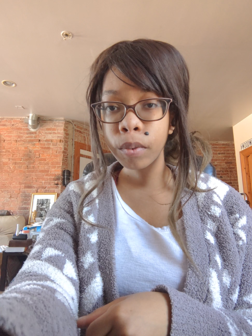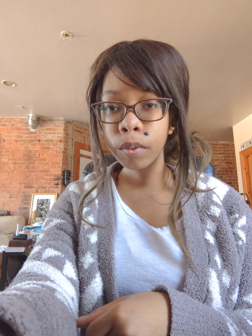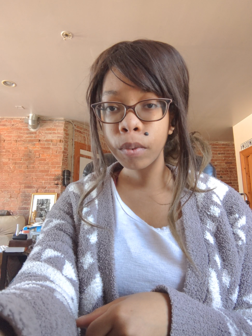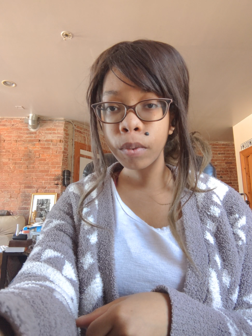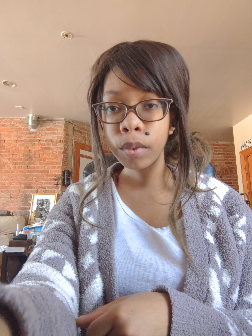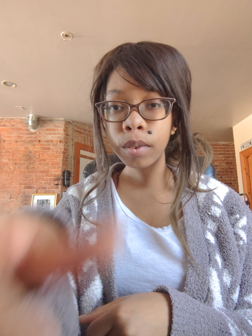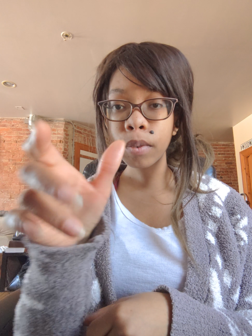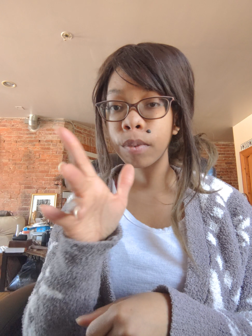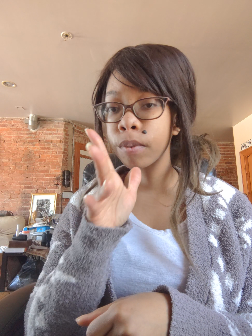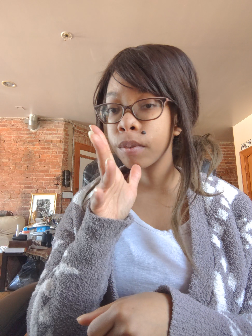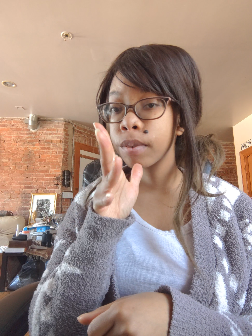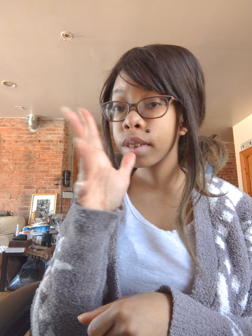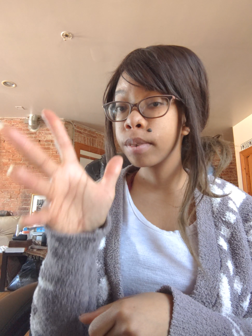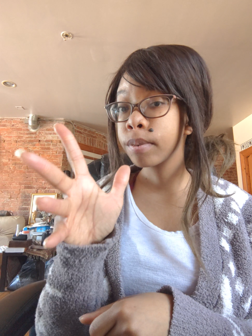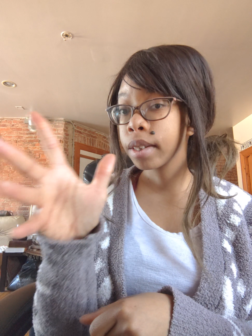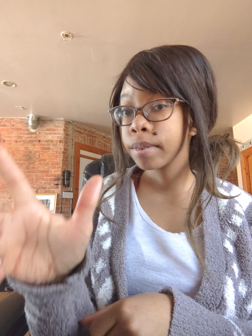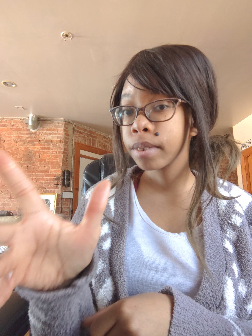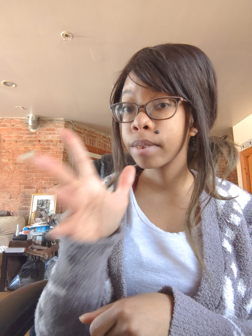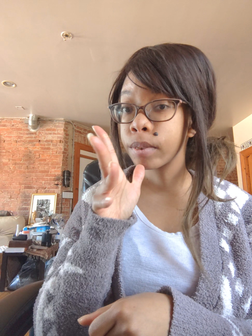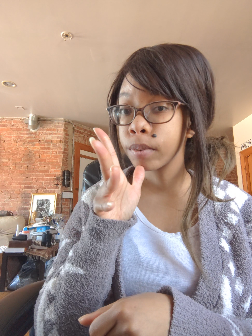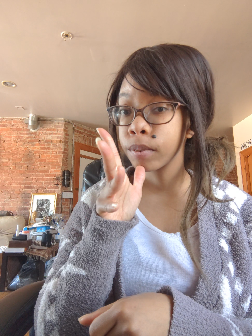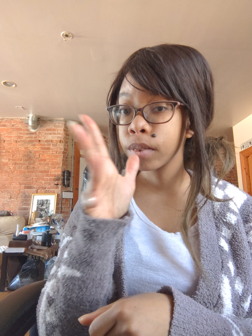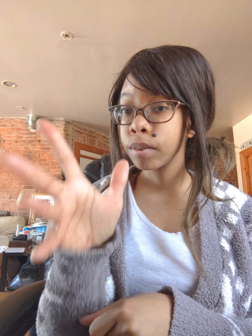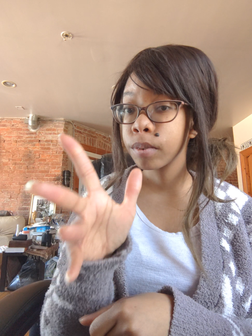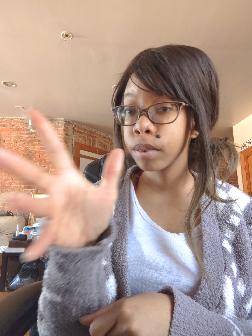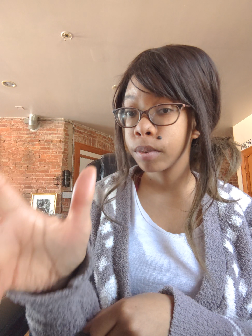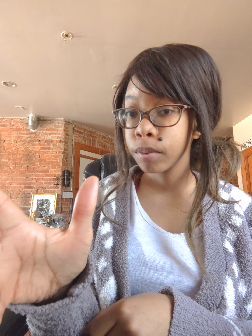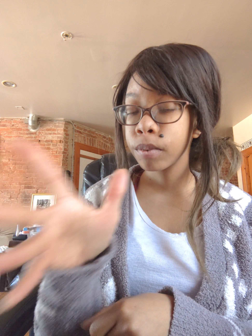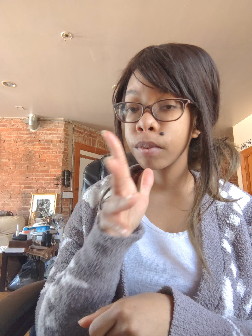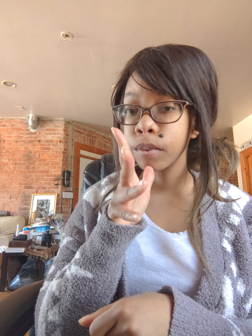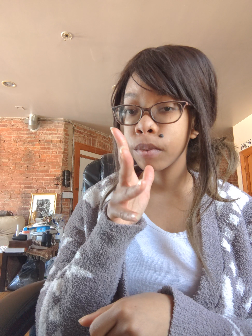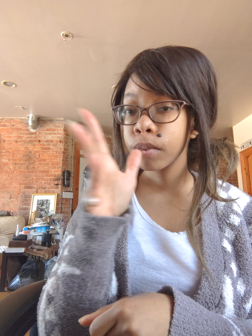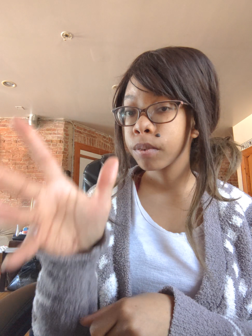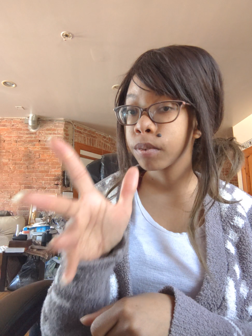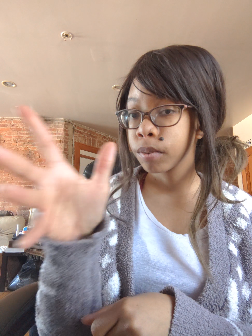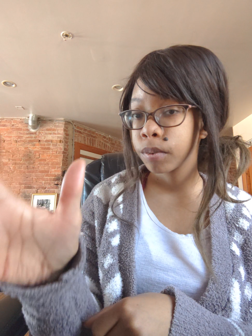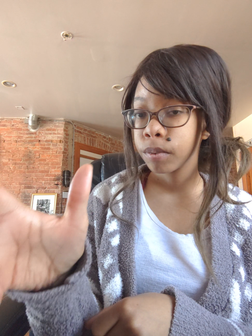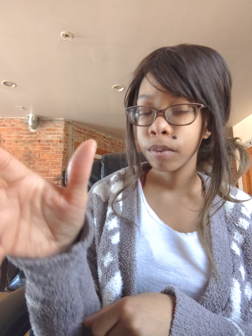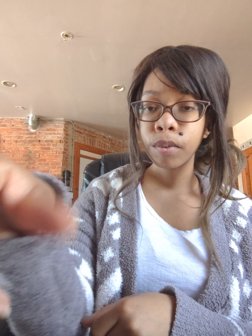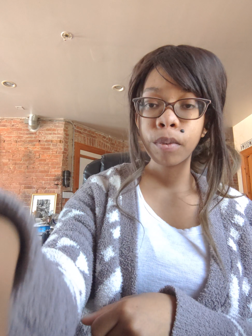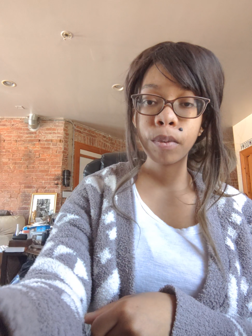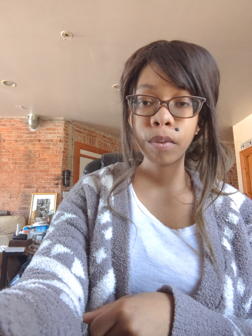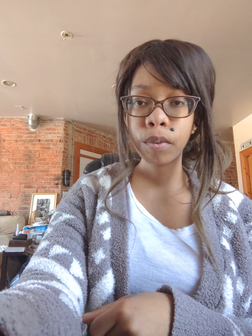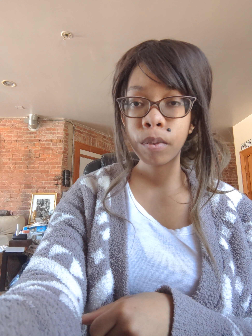grandma